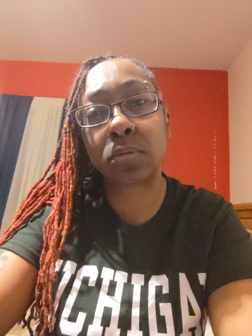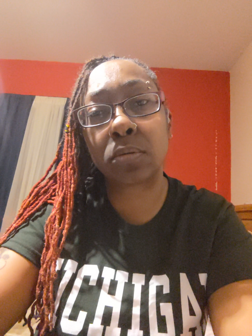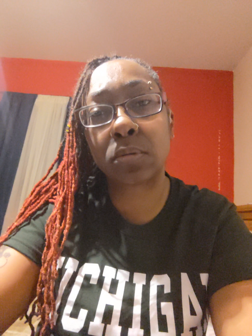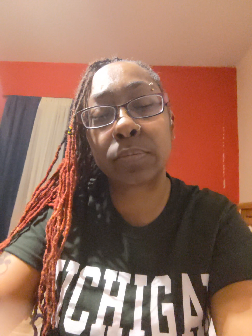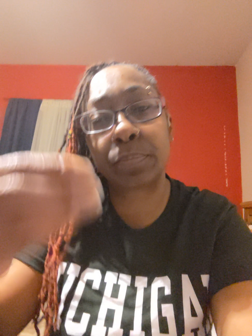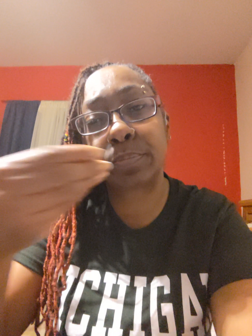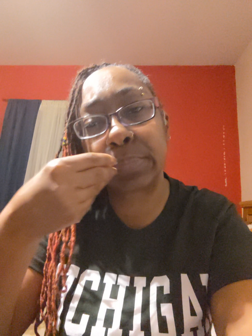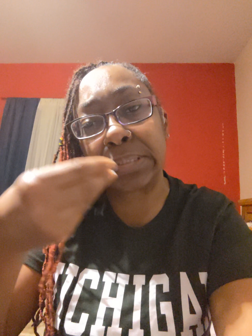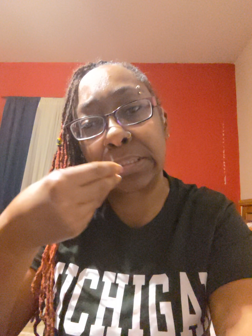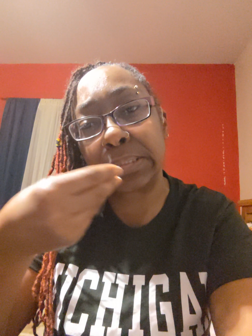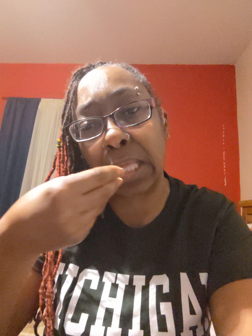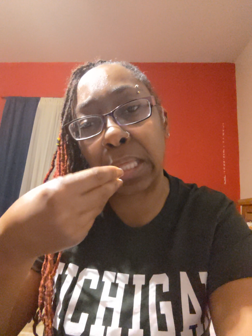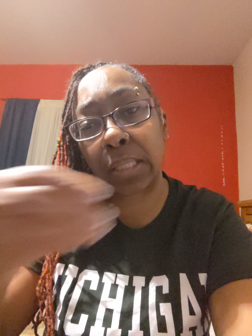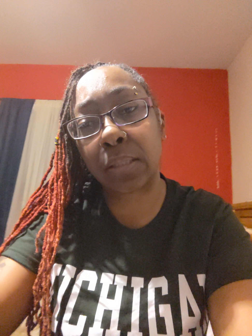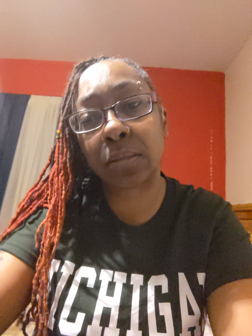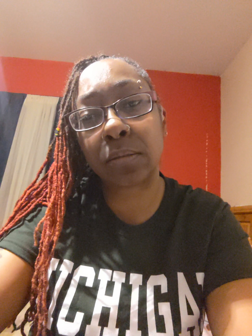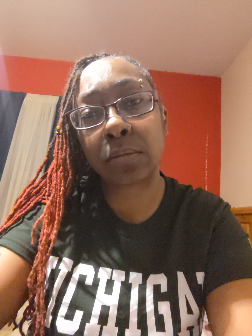pizza